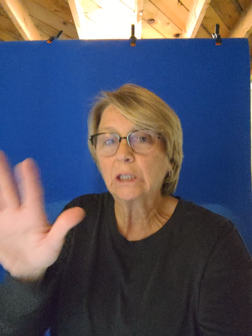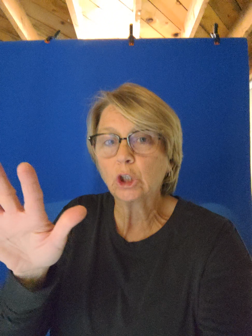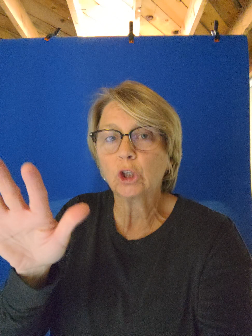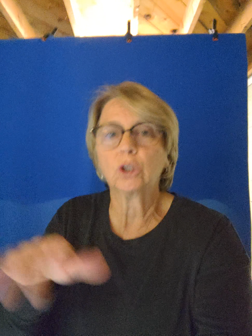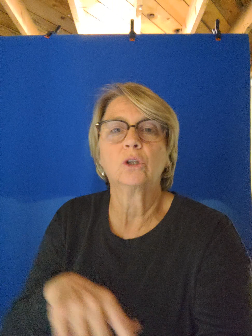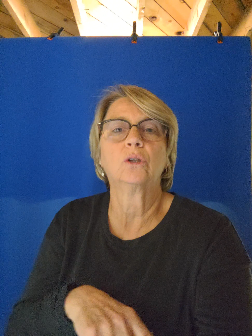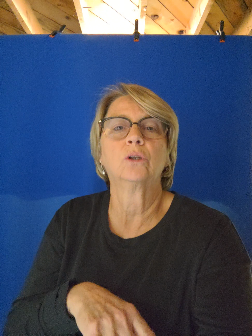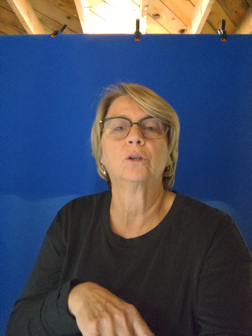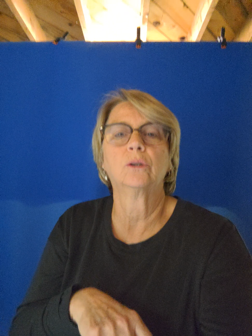finish